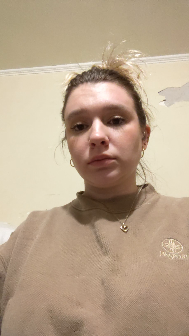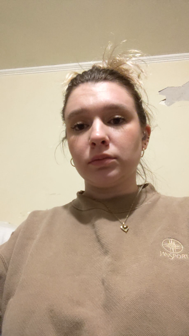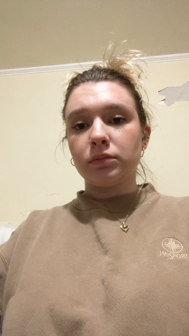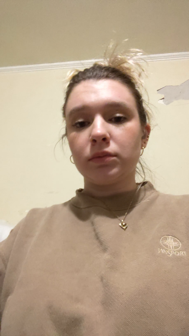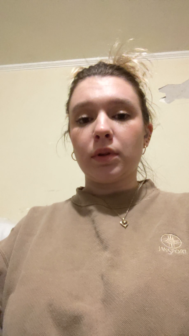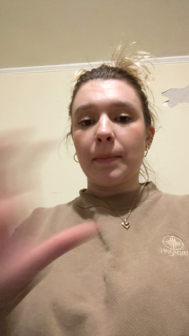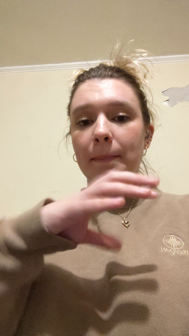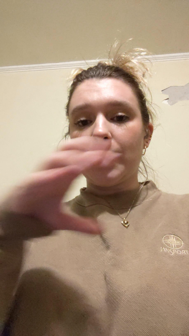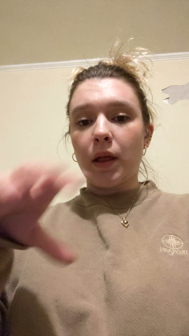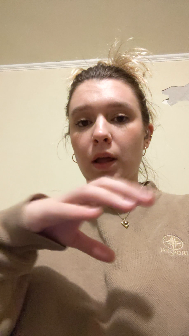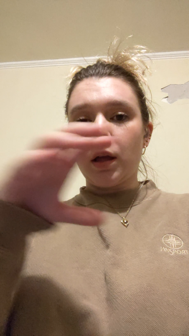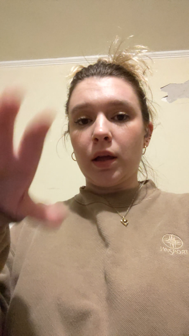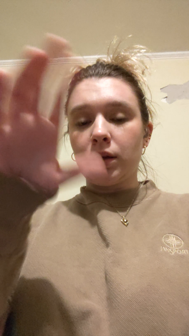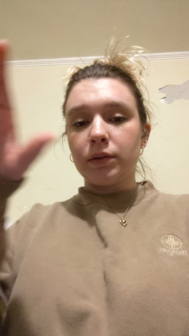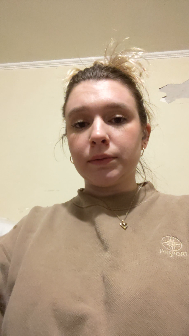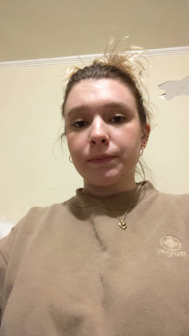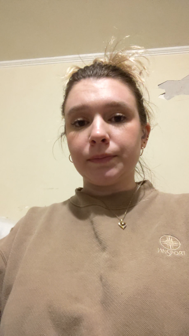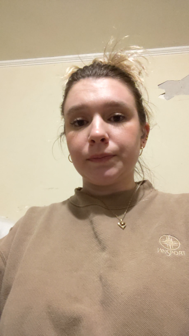block